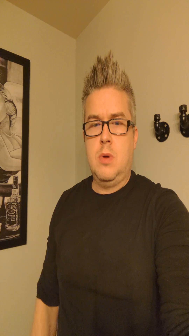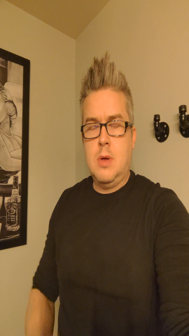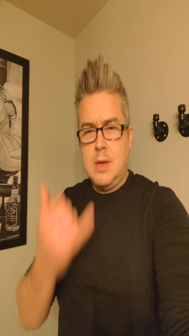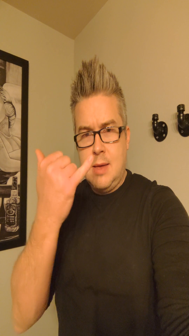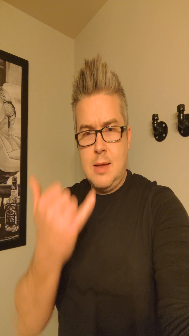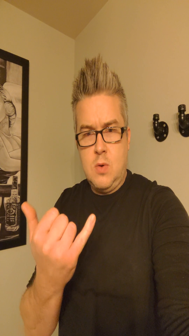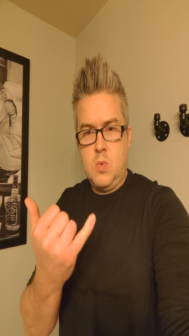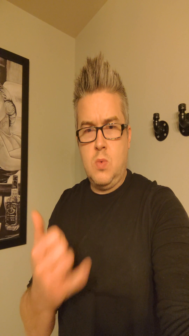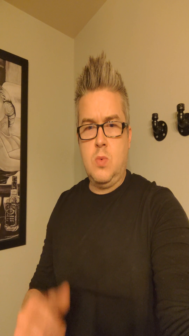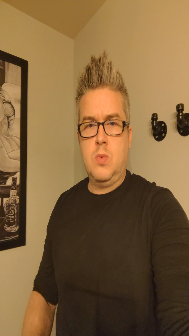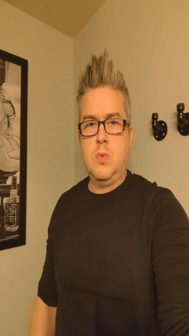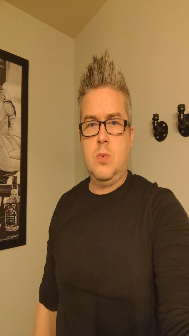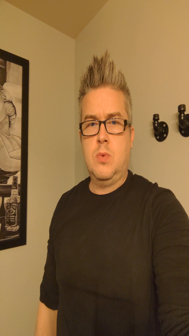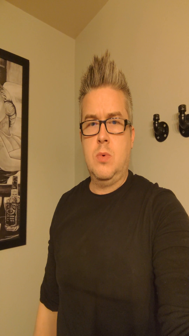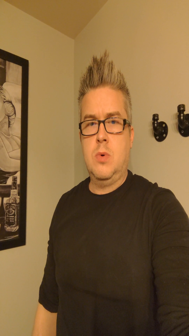now